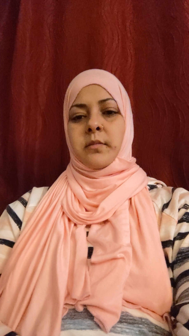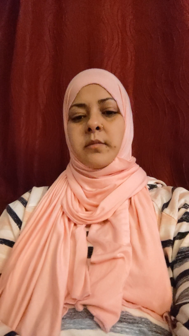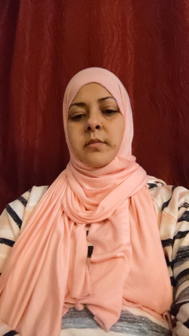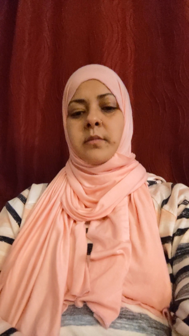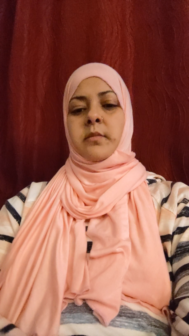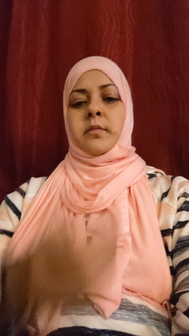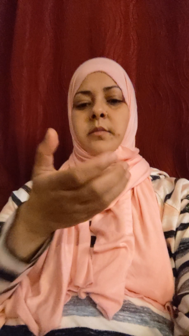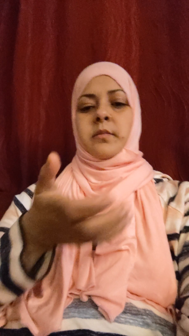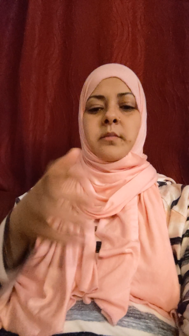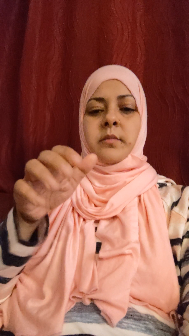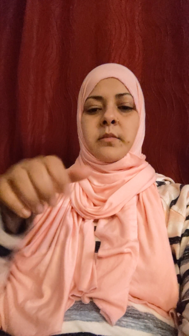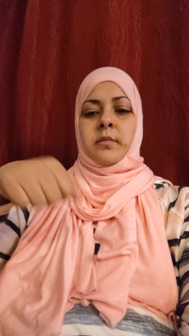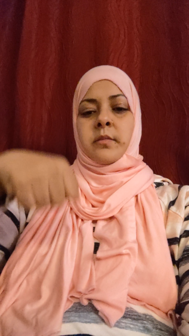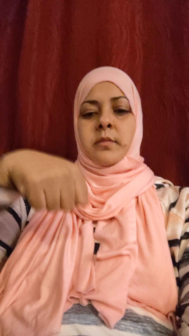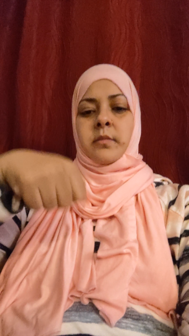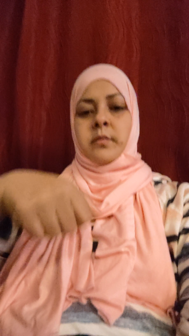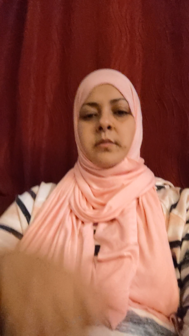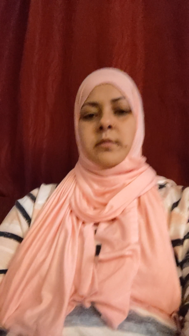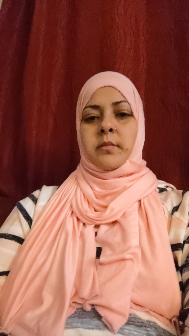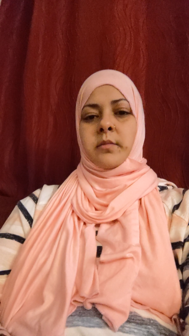bucket